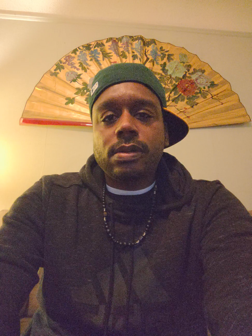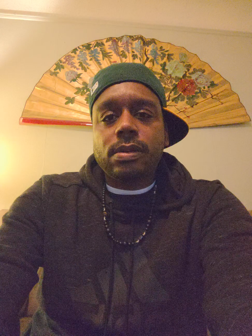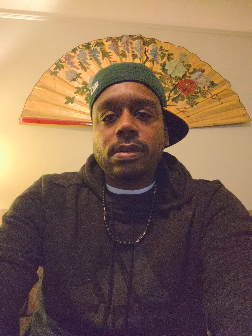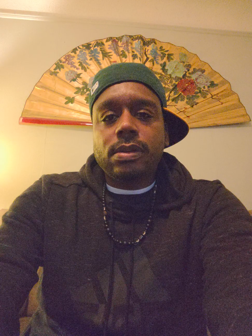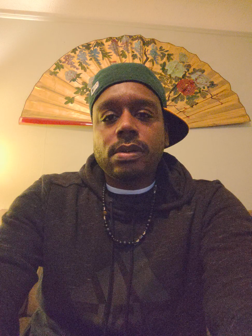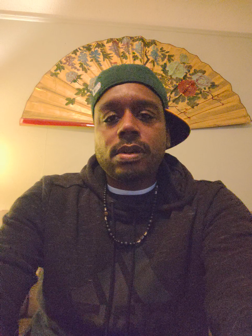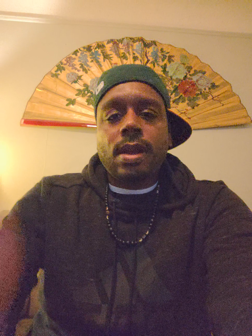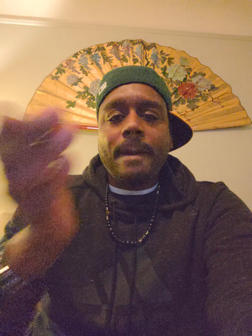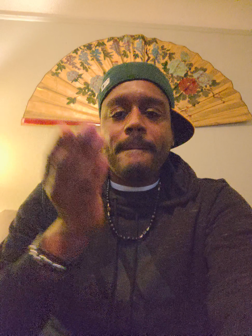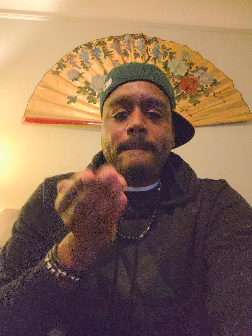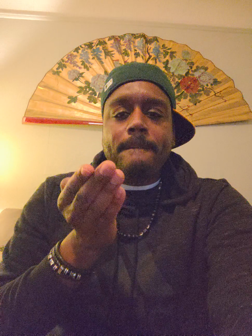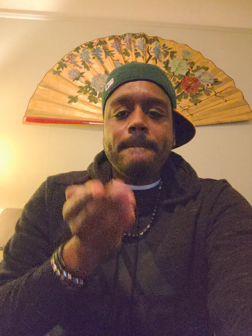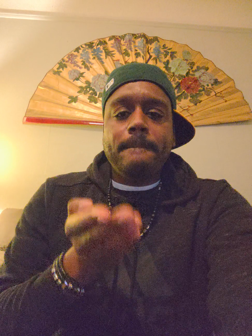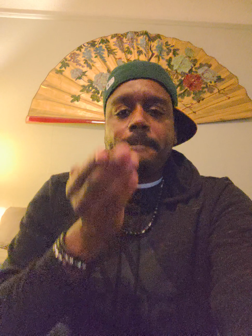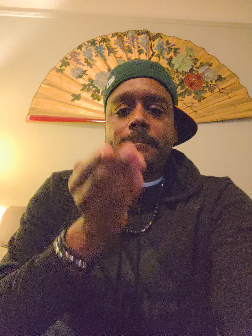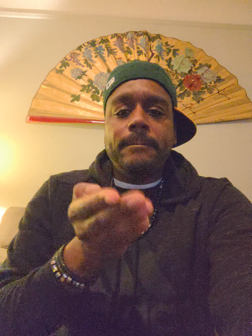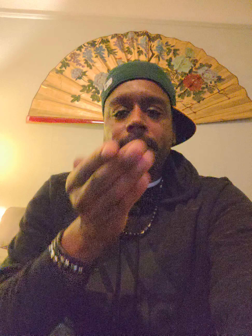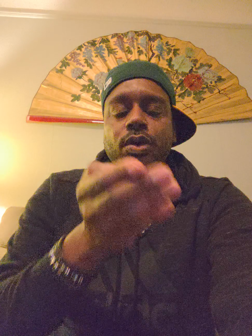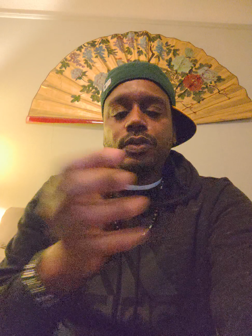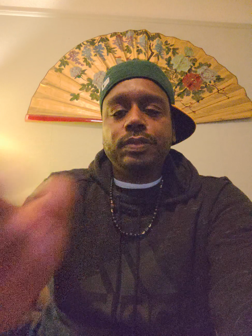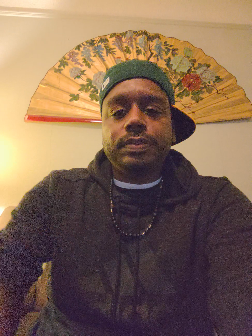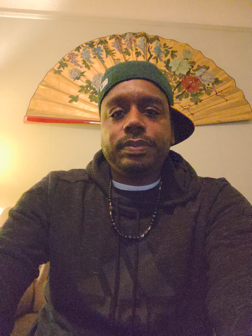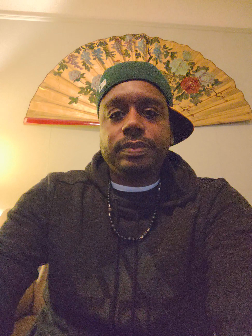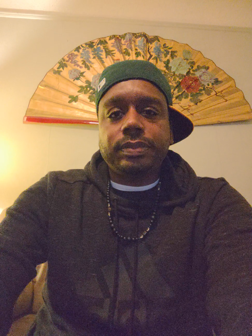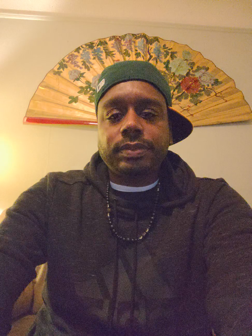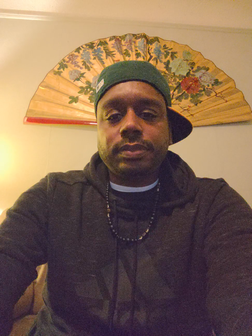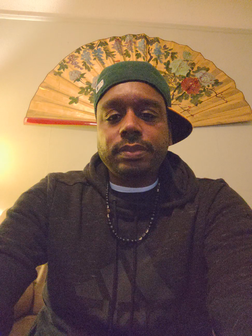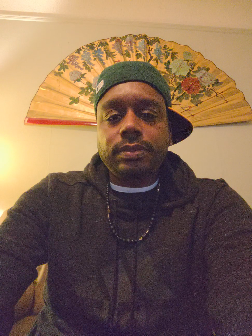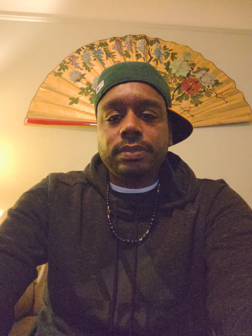boat